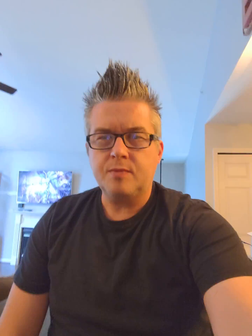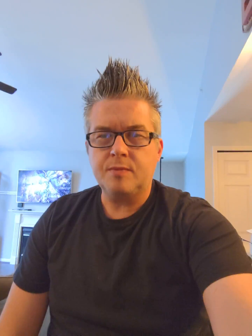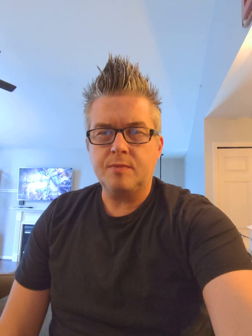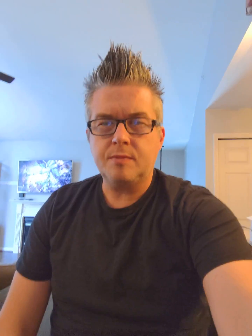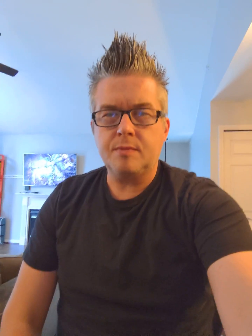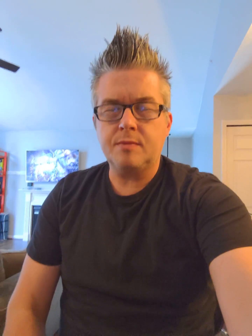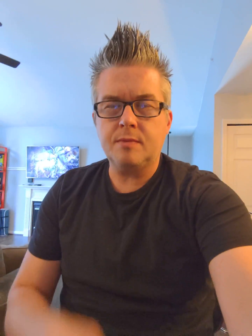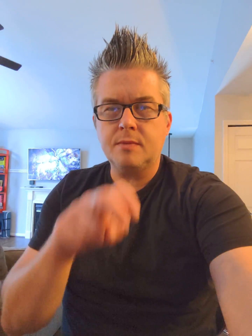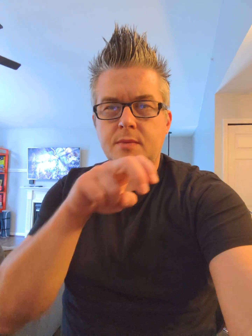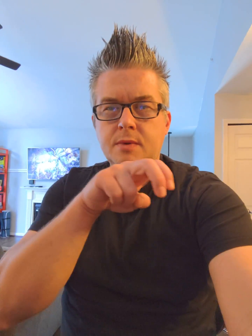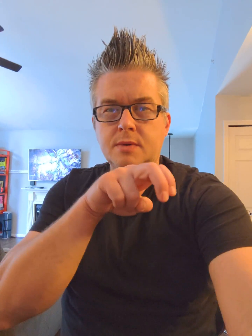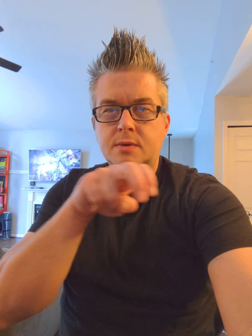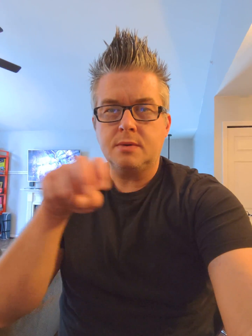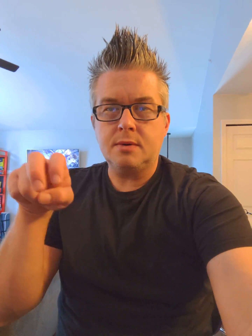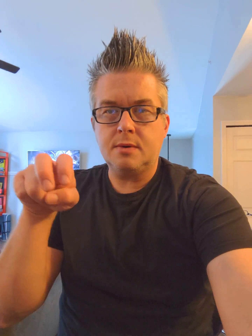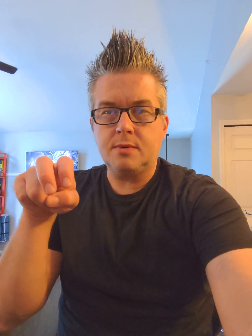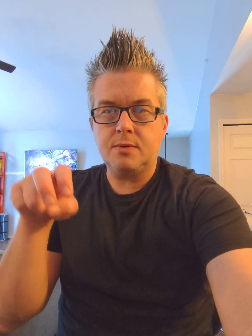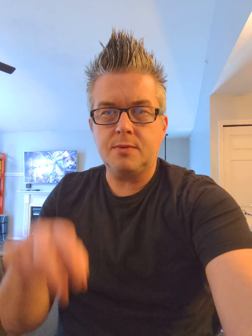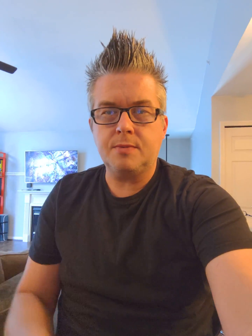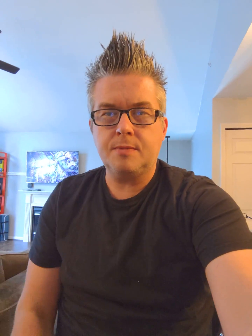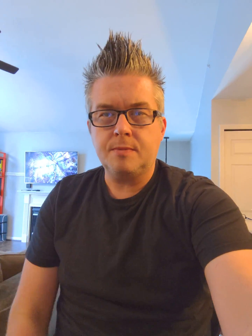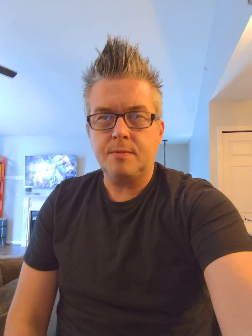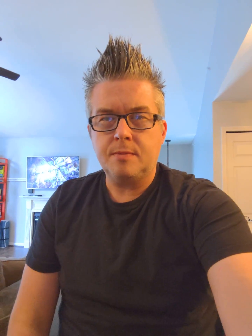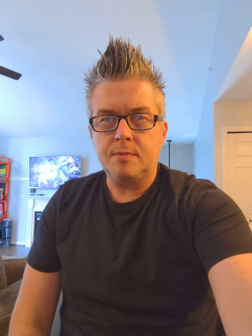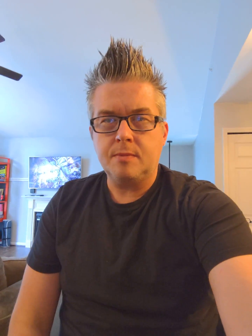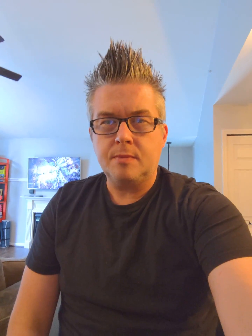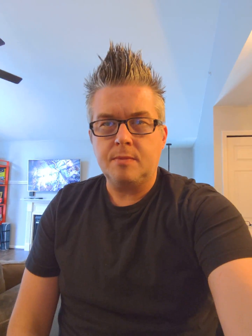couch